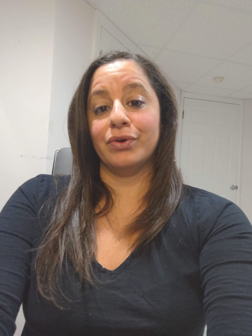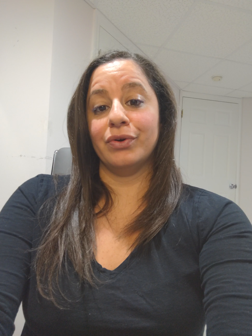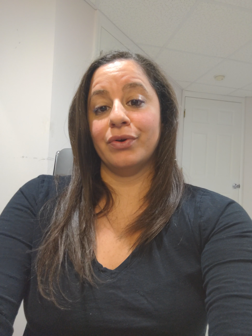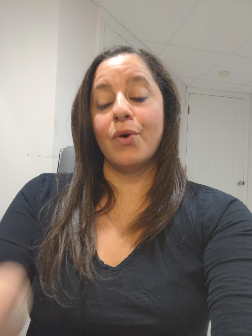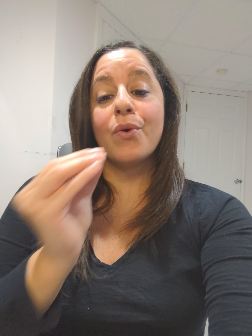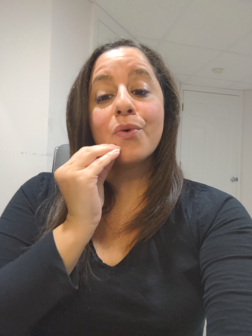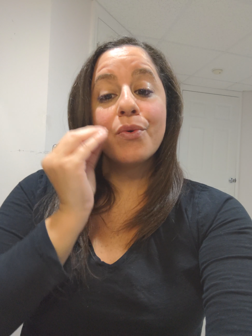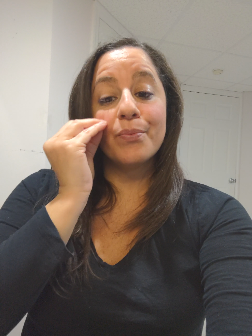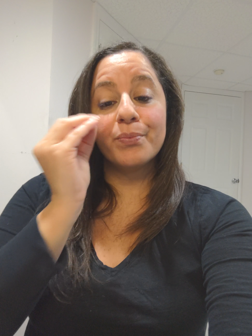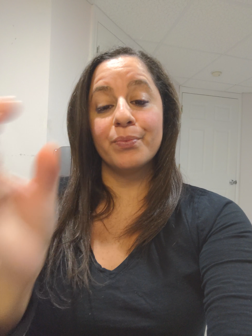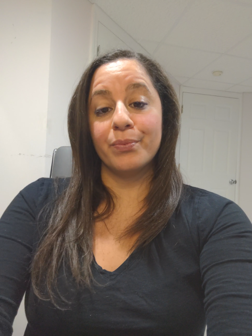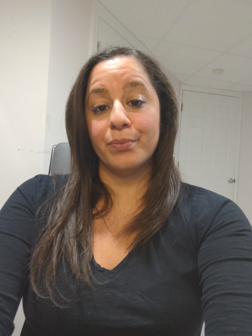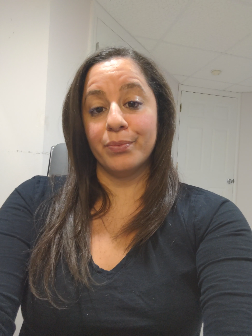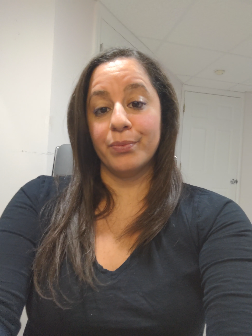home